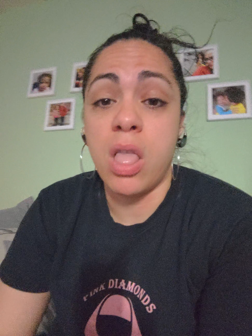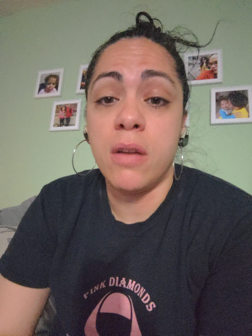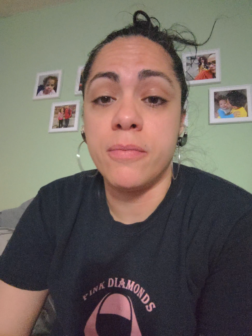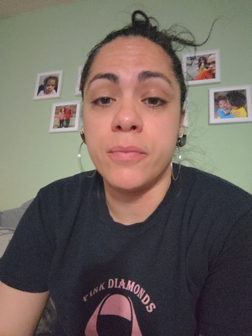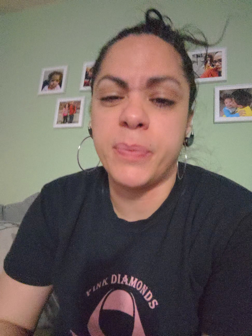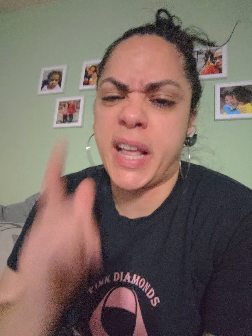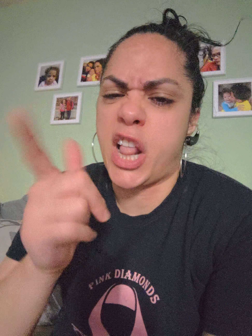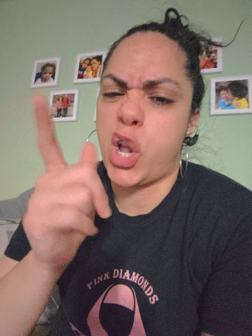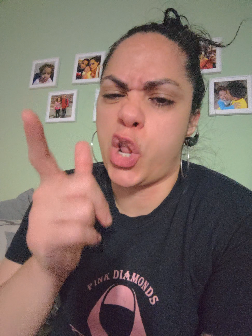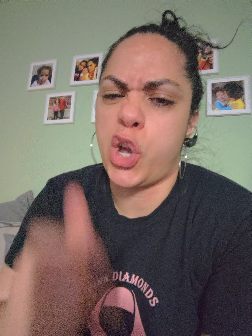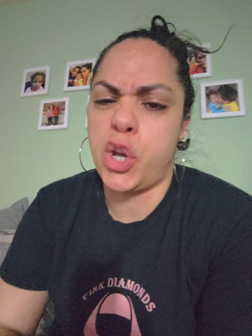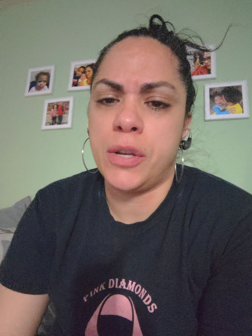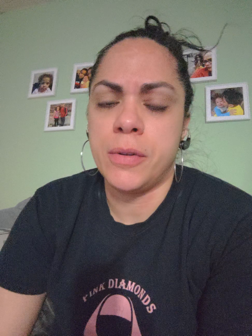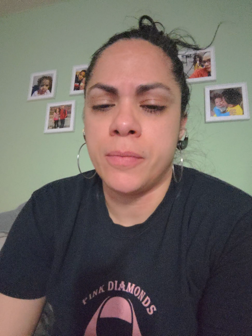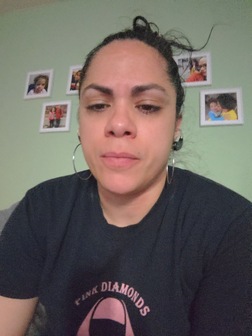later